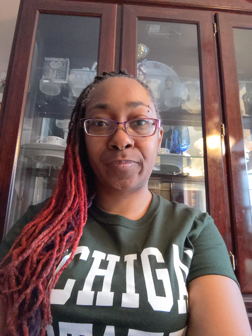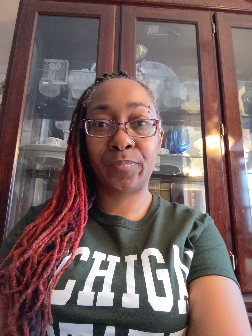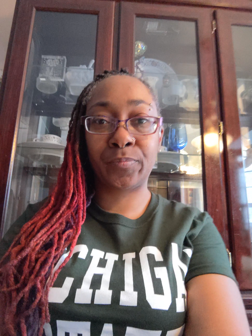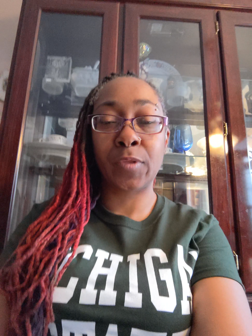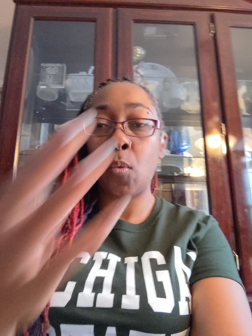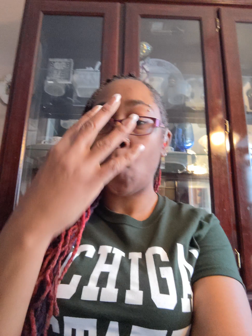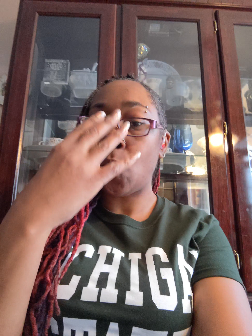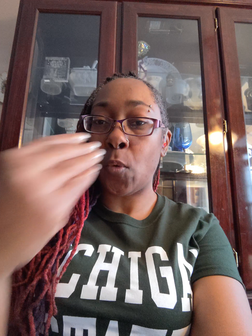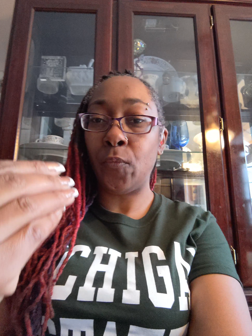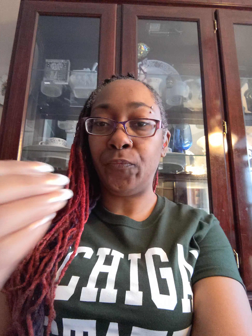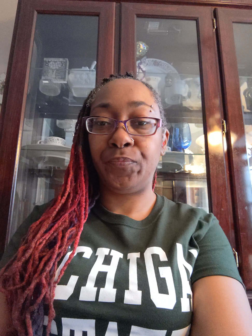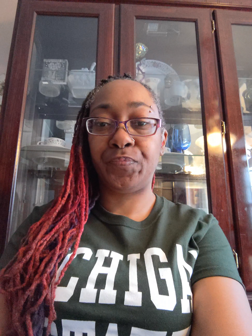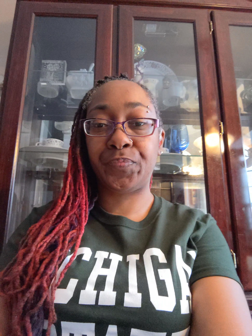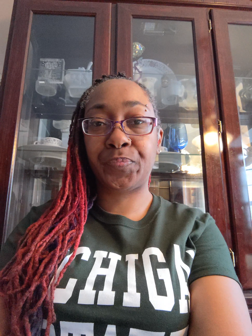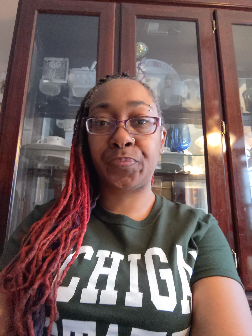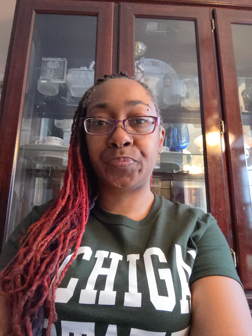wolf